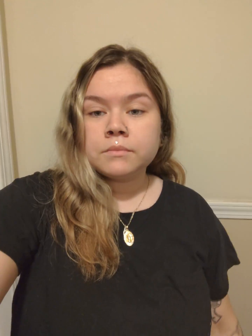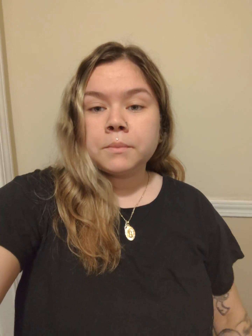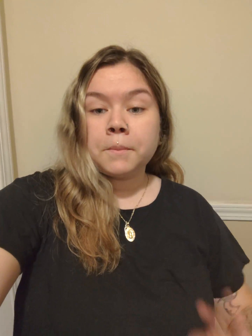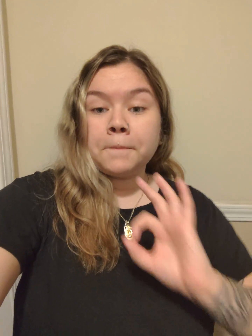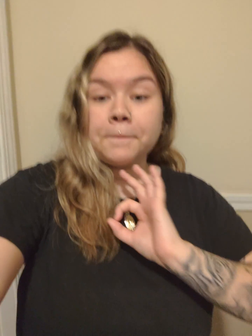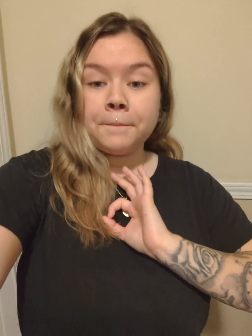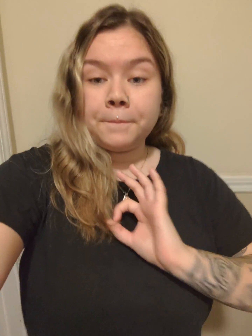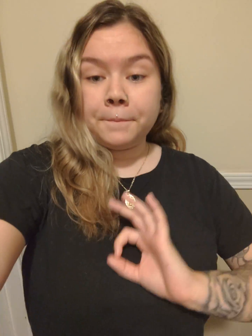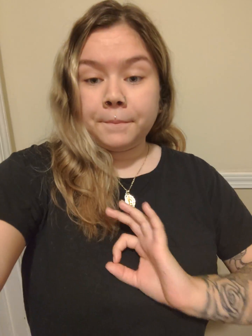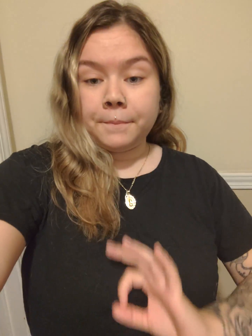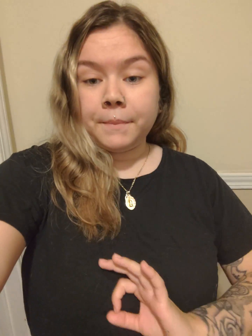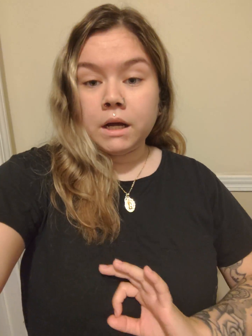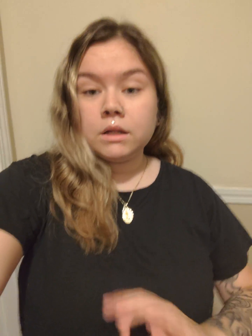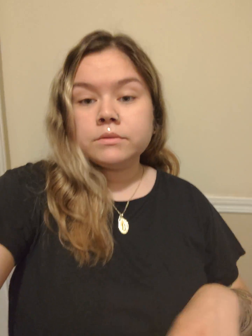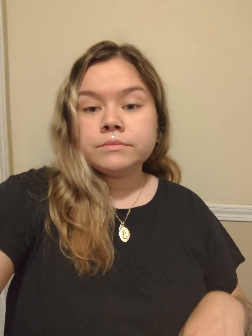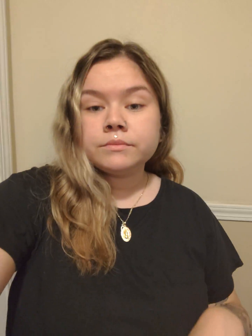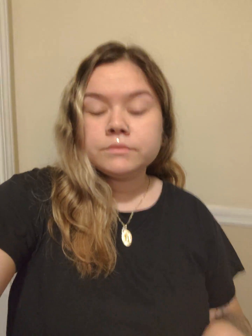button